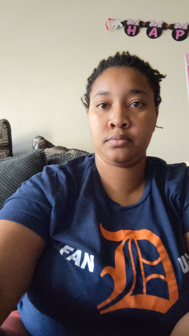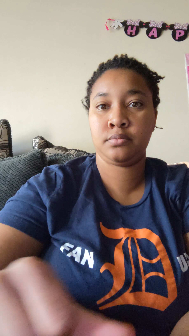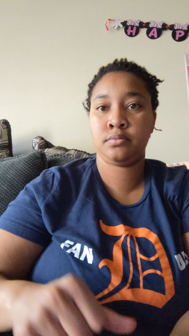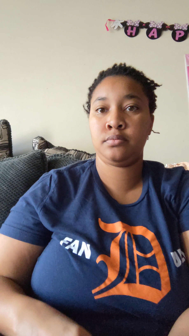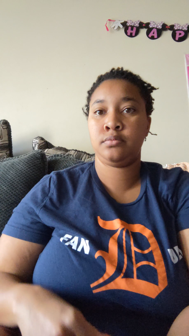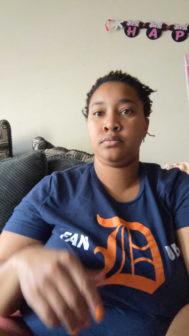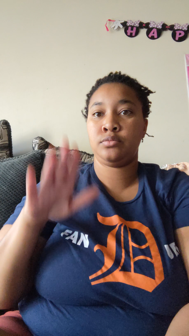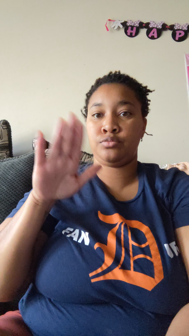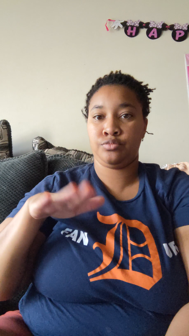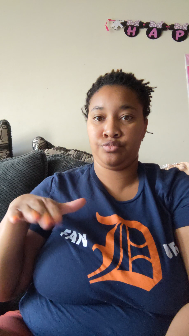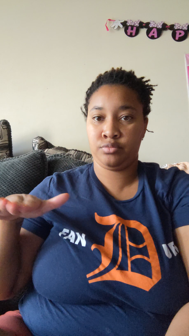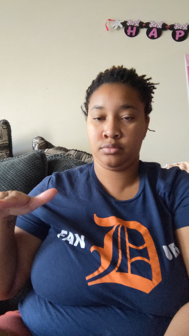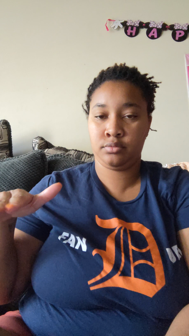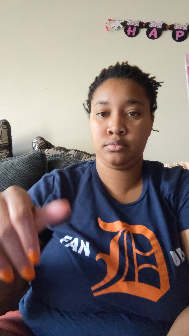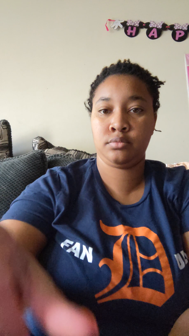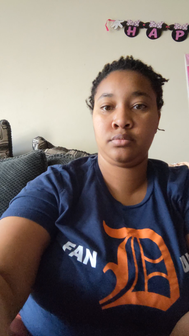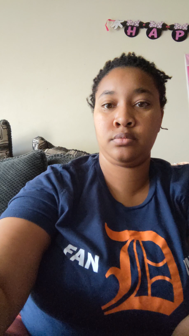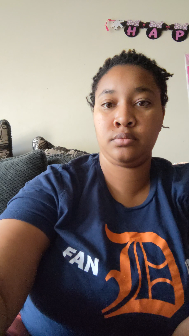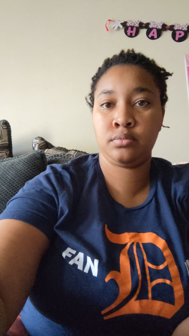children